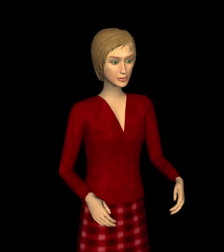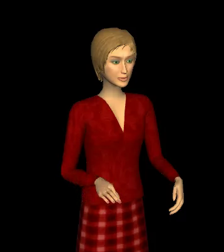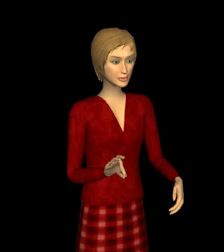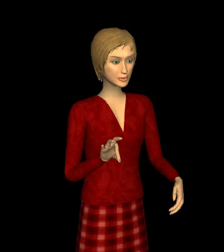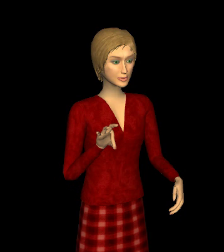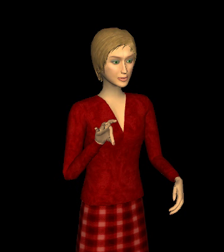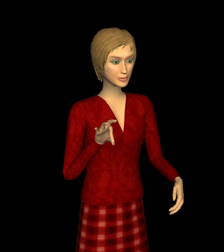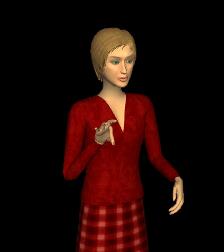أختار